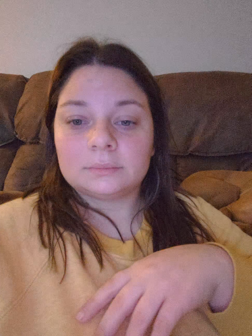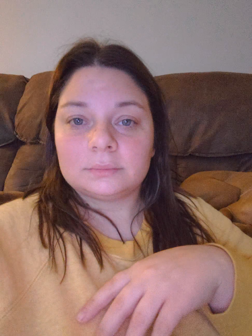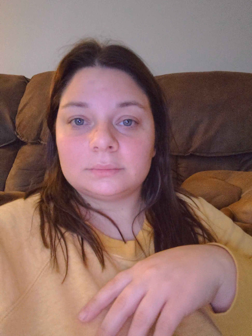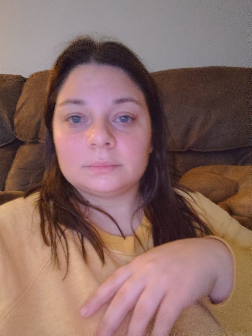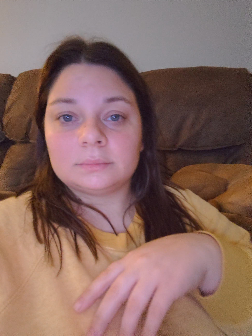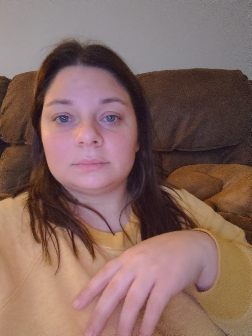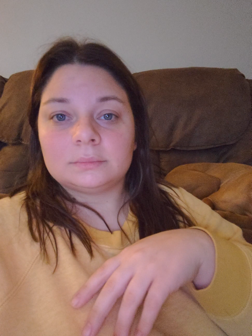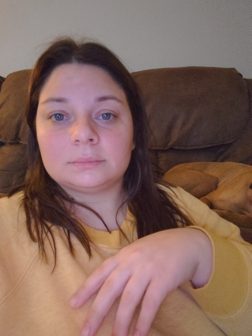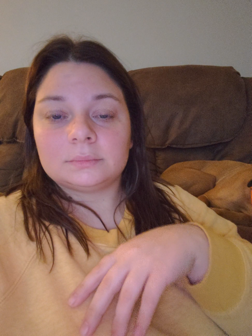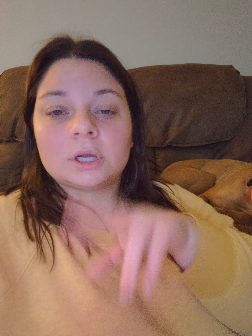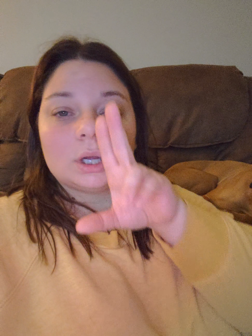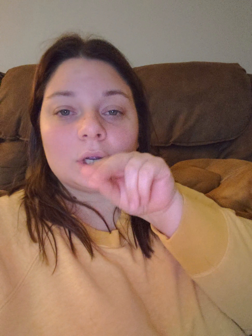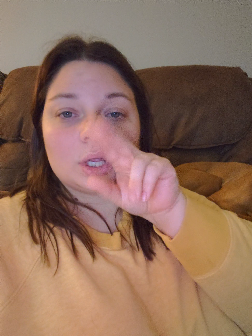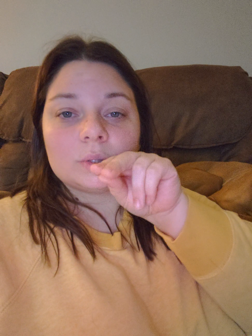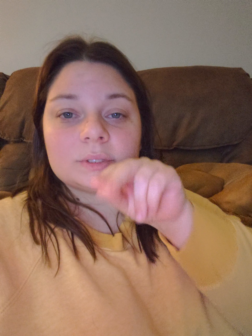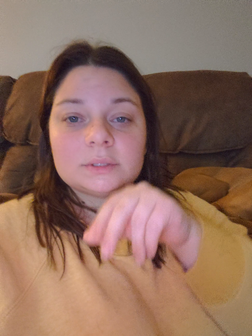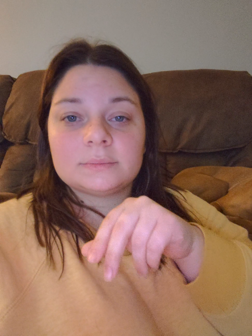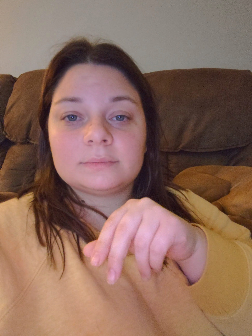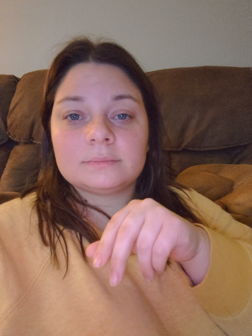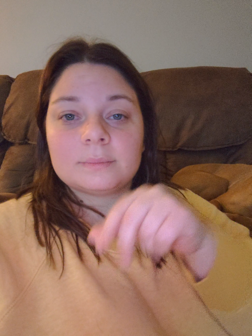goose